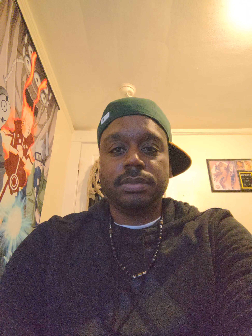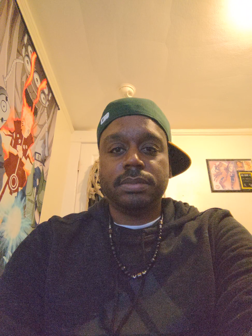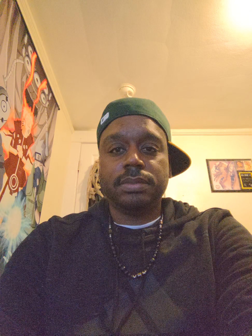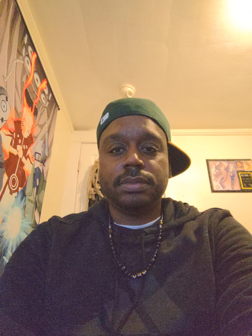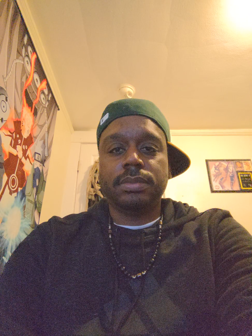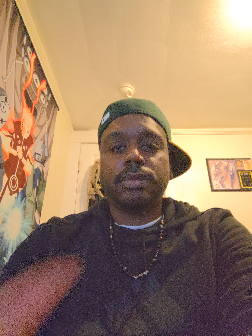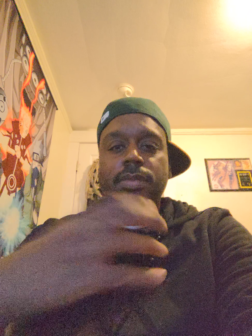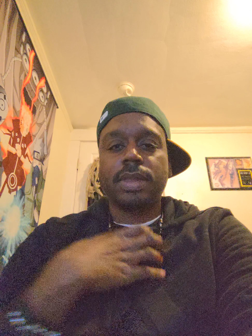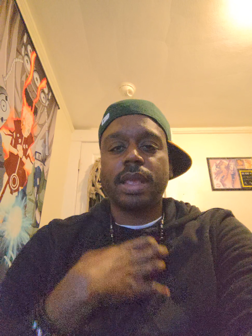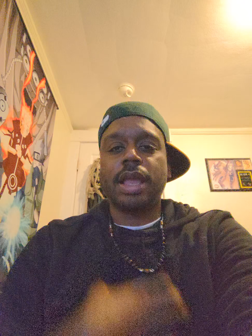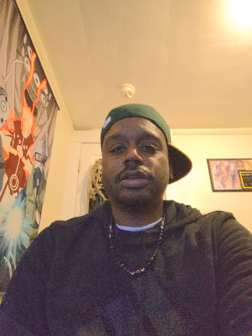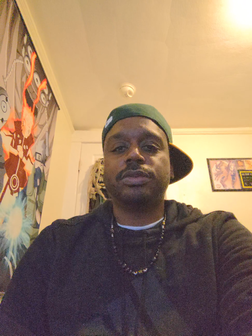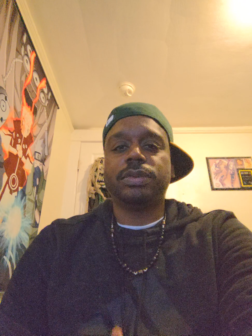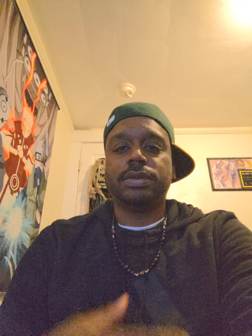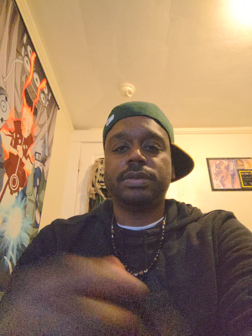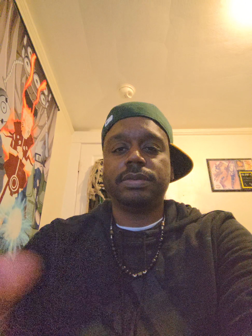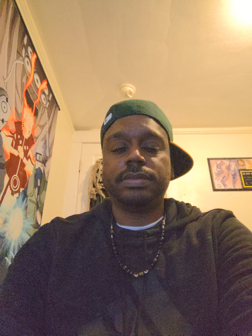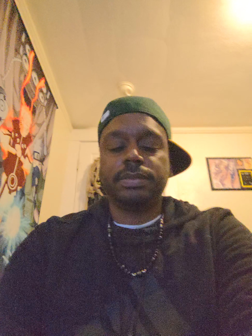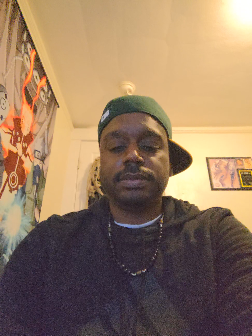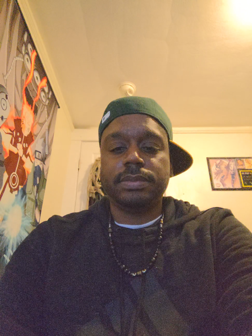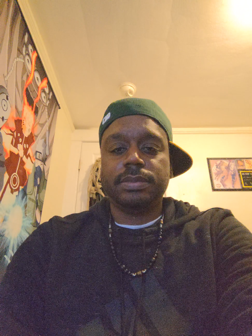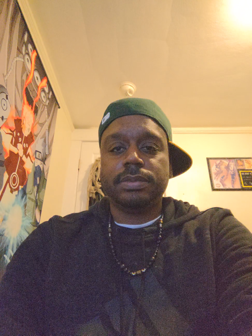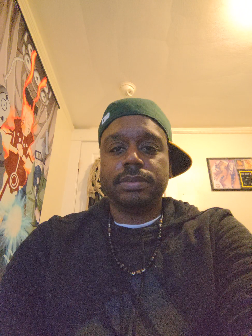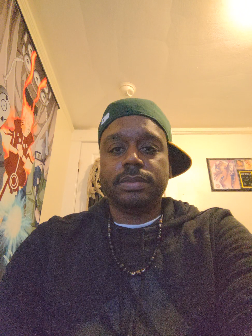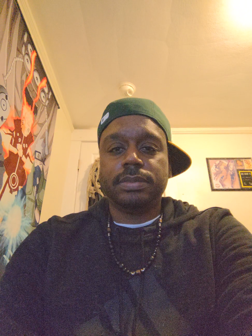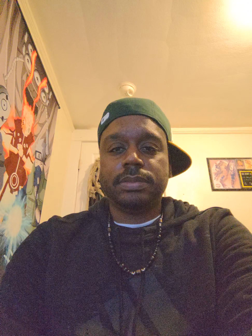hungry